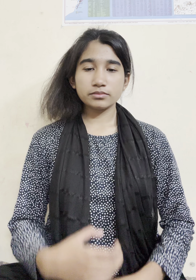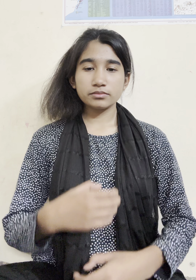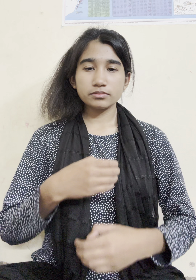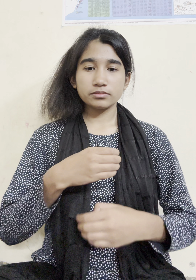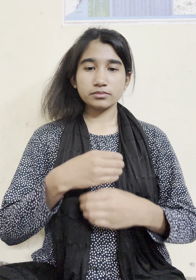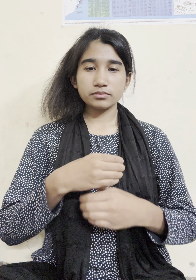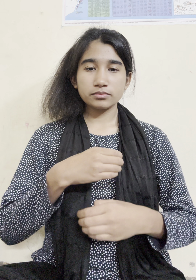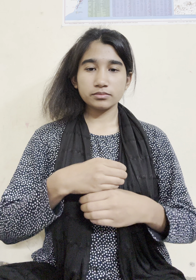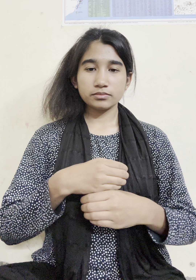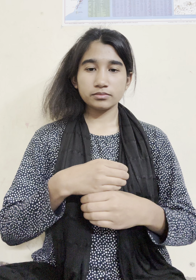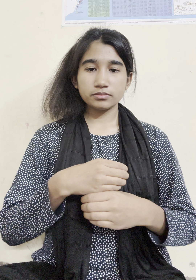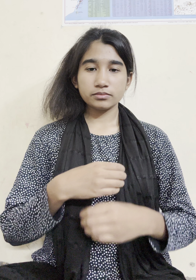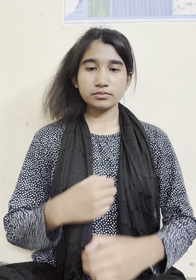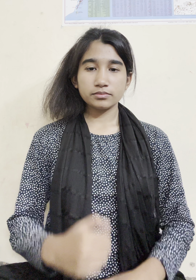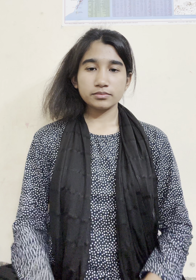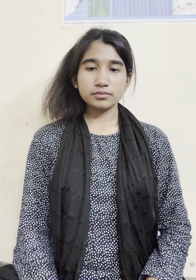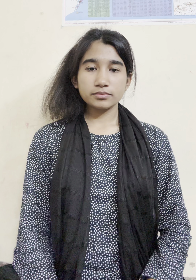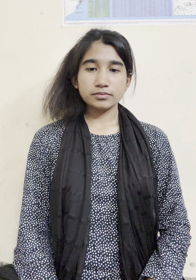শহর